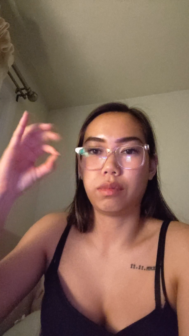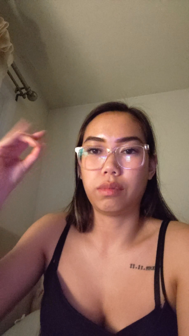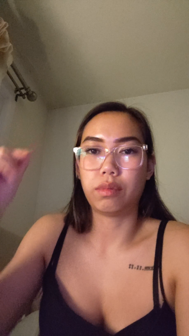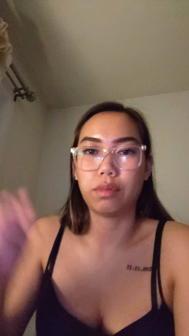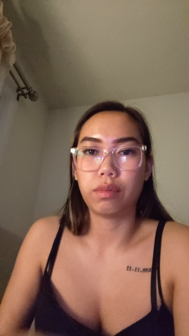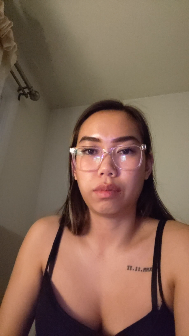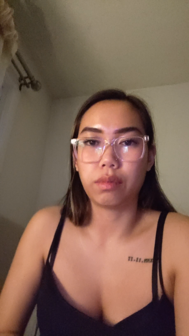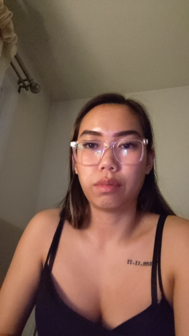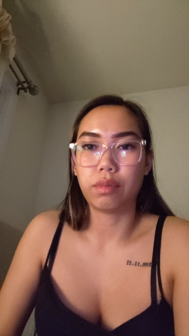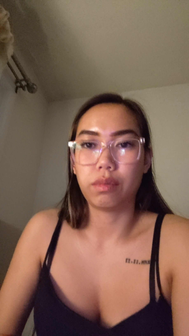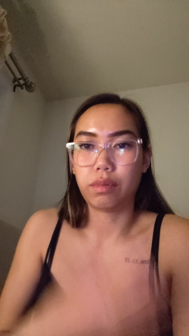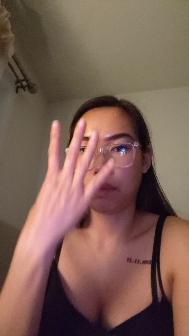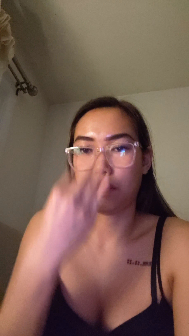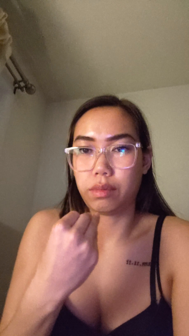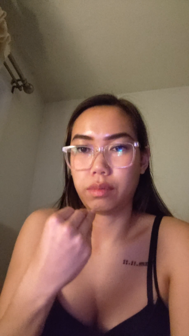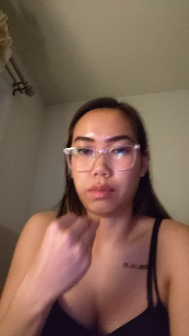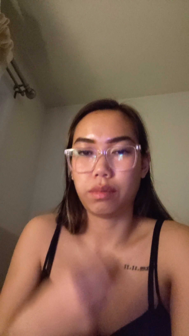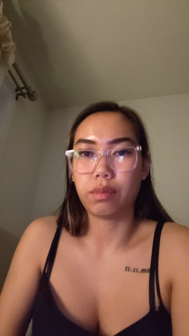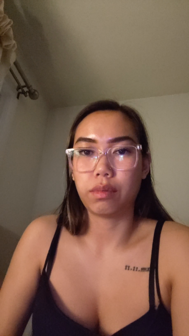asleep